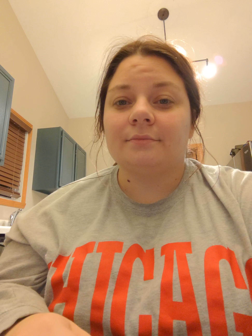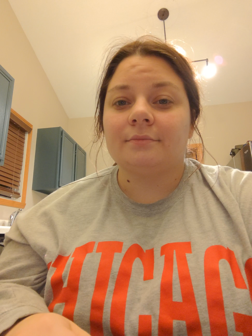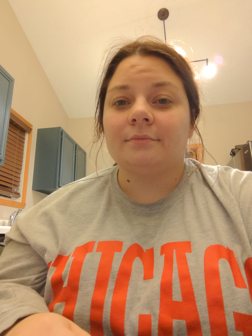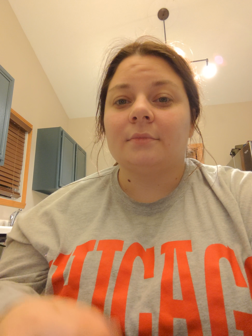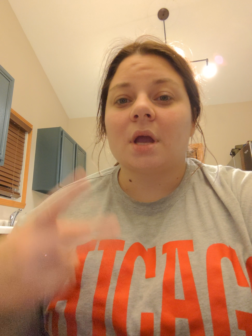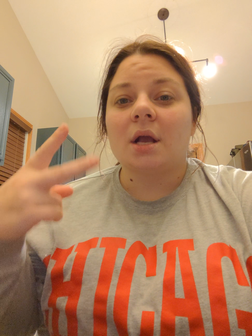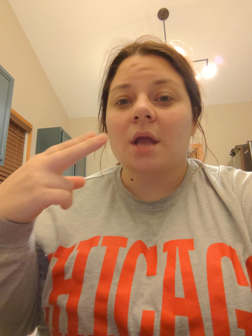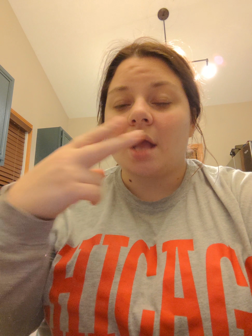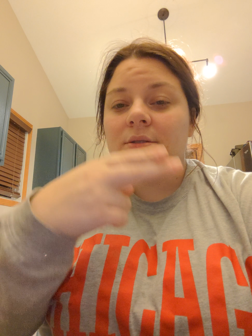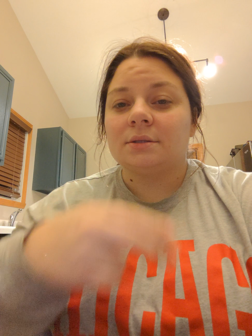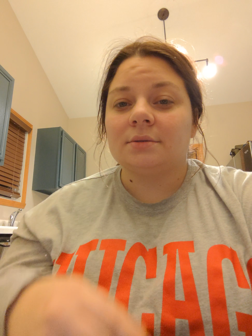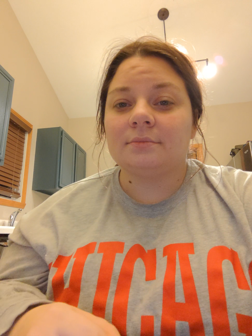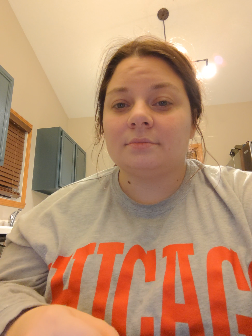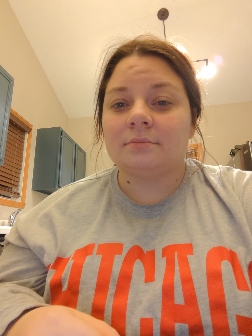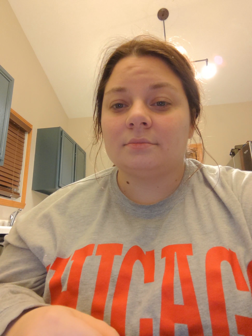cut